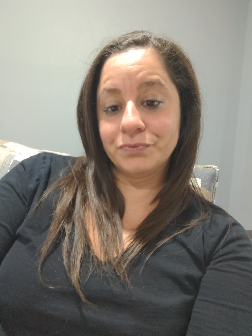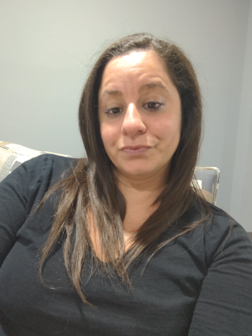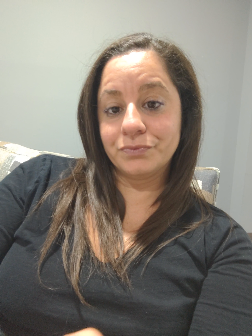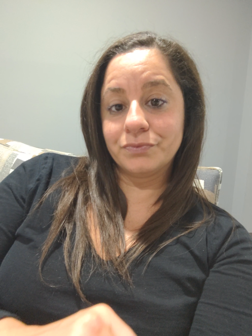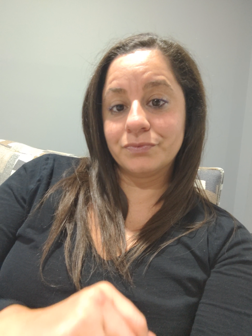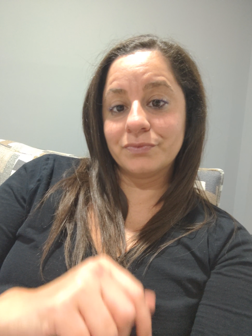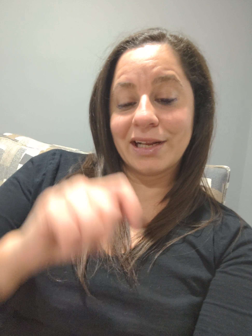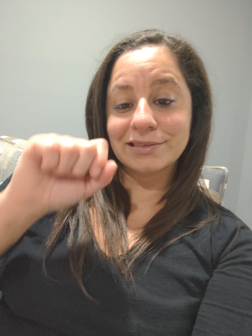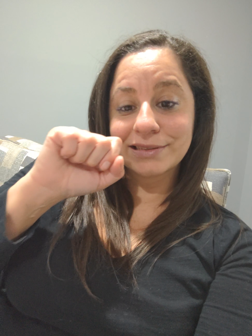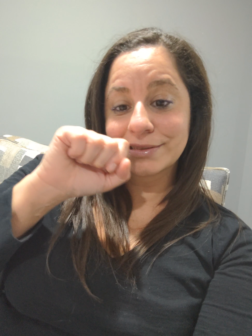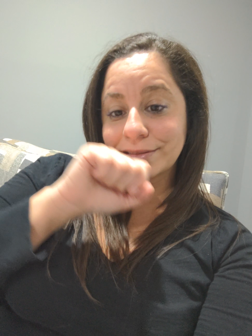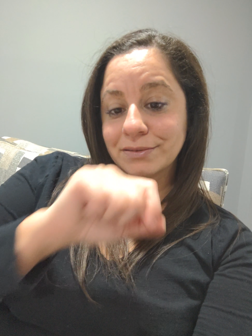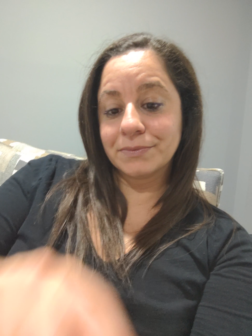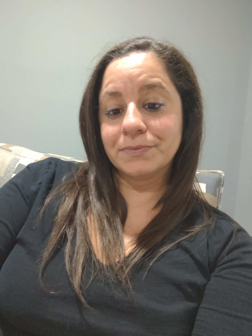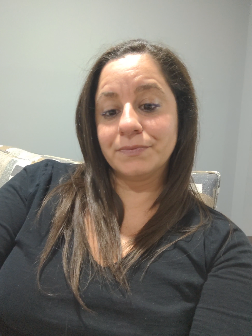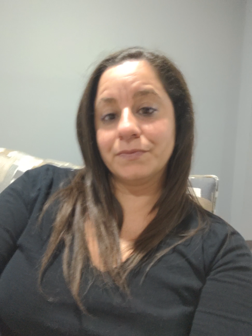carrot